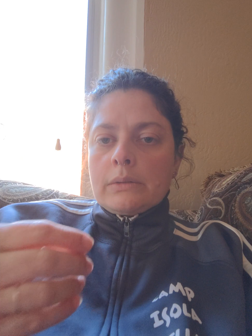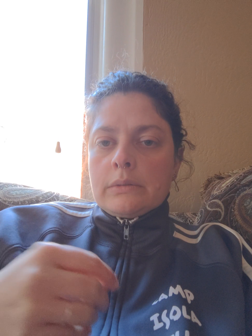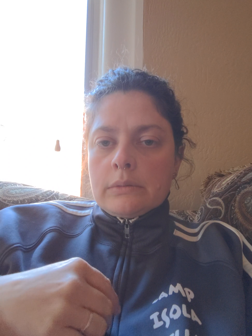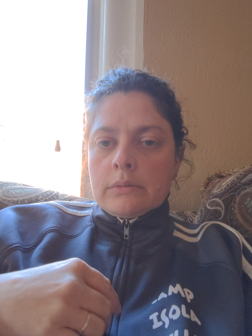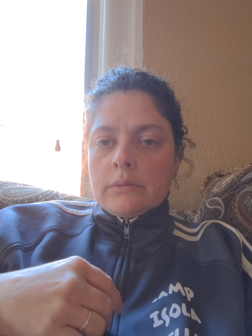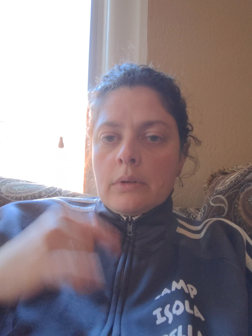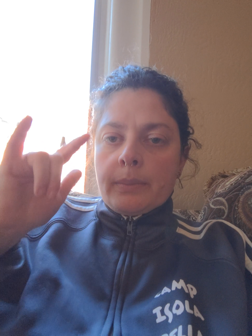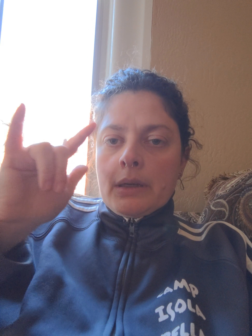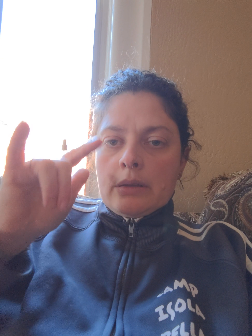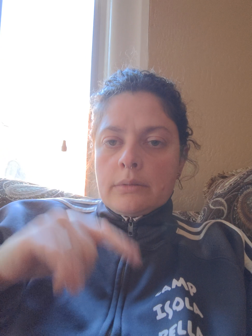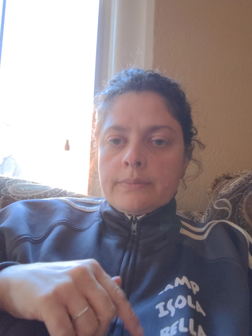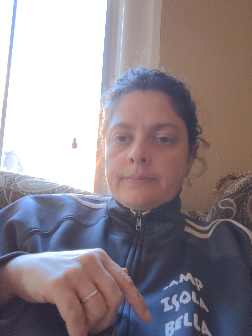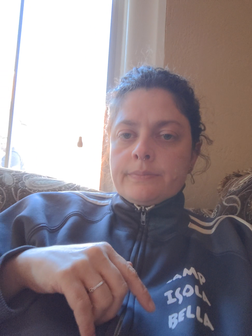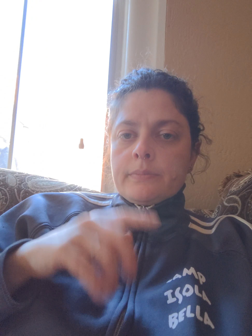airplane